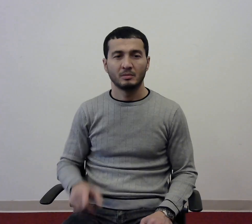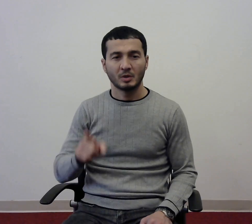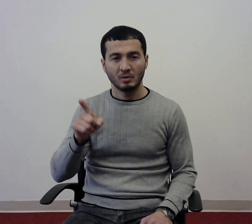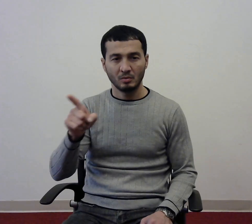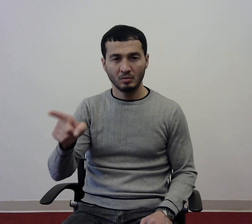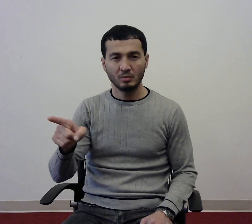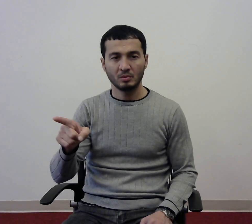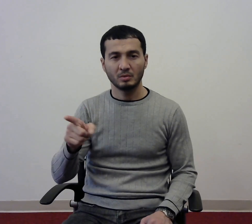O